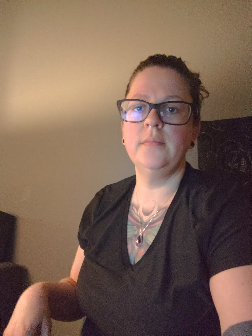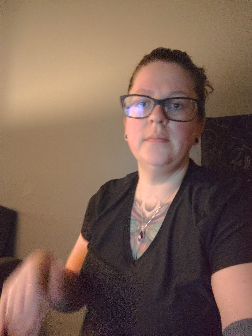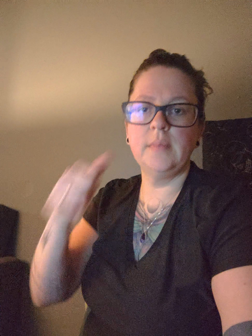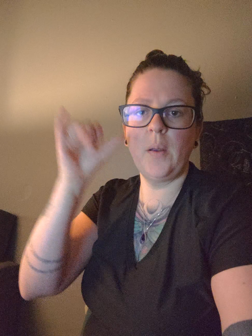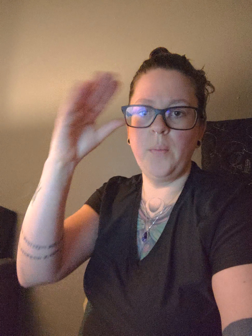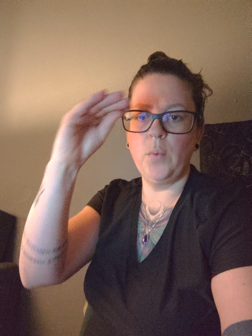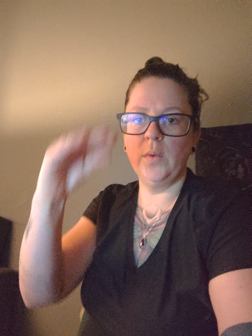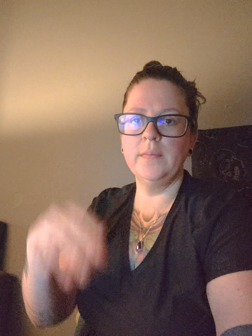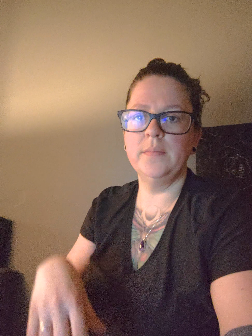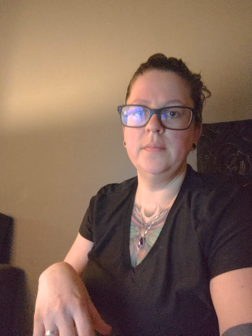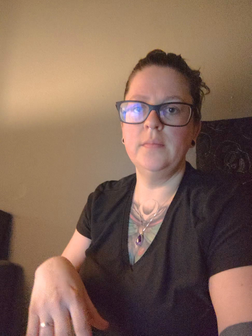cowboy